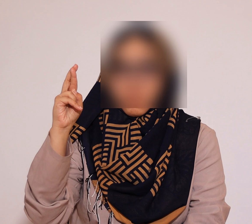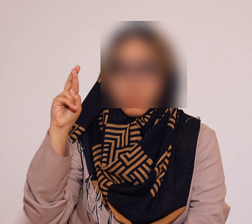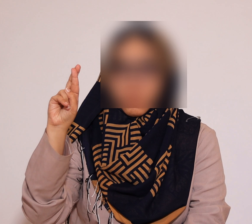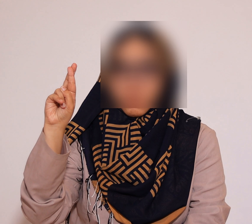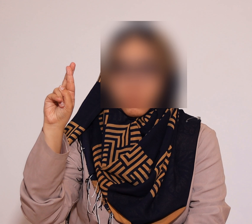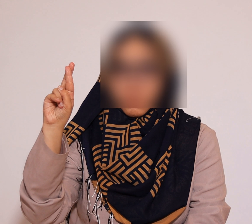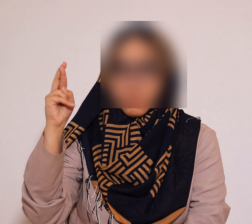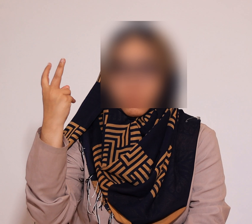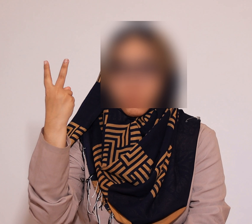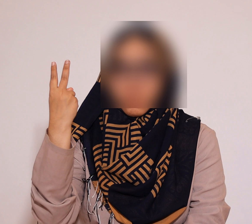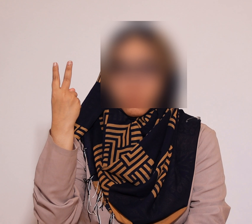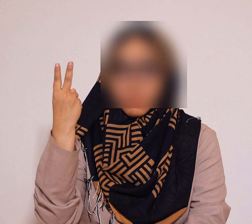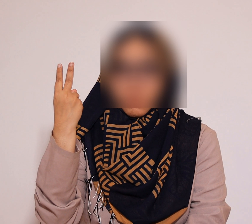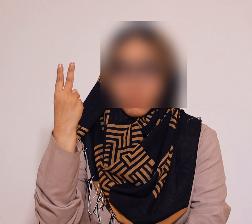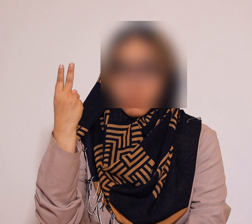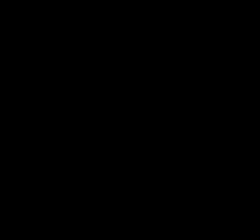ڑ